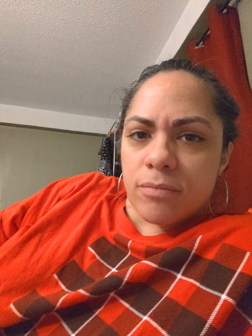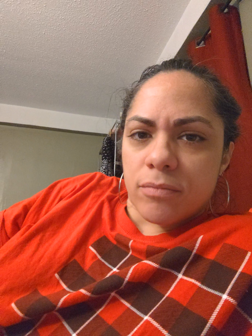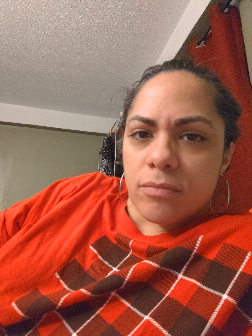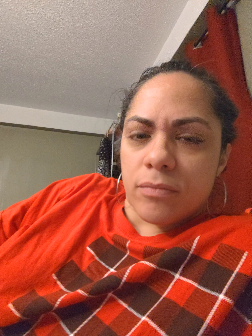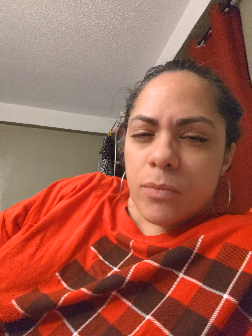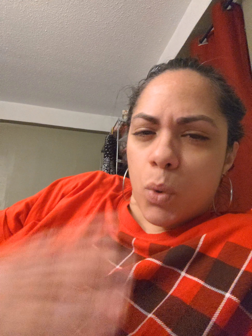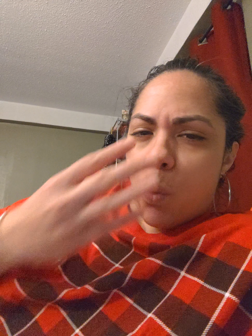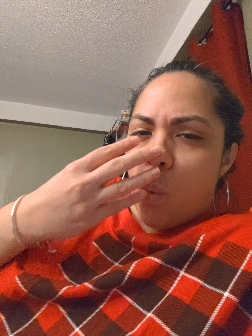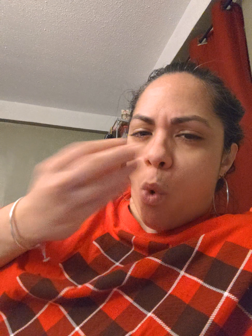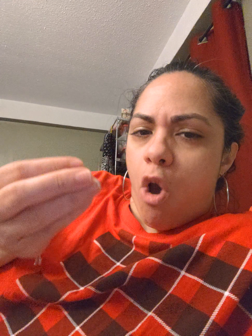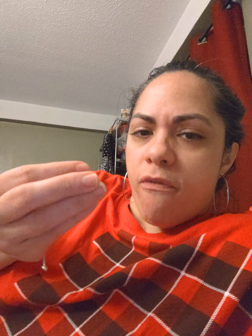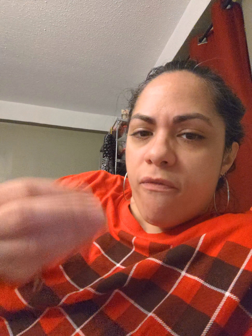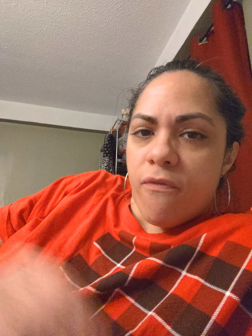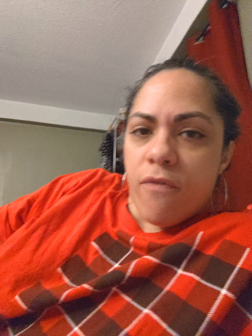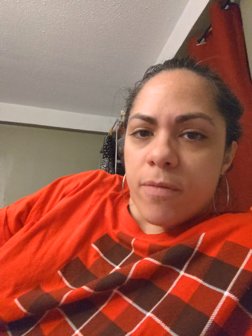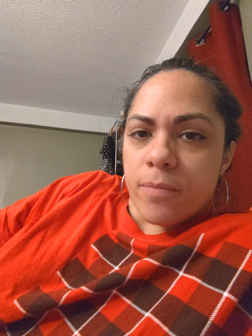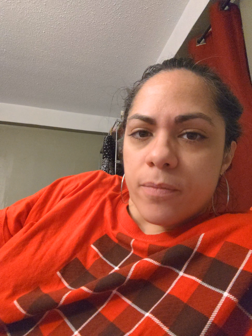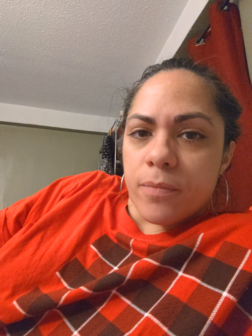wolf